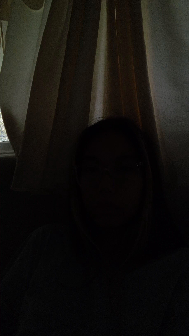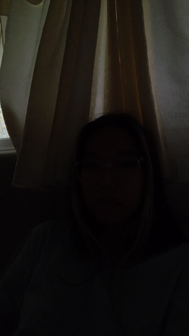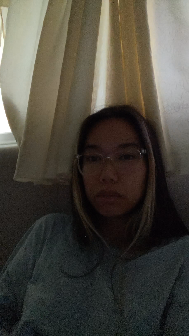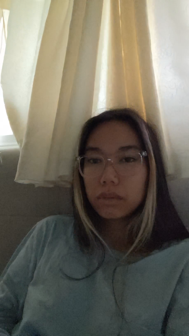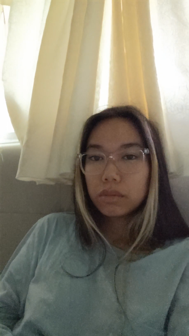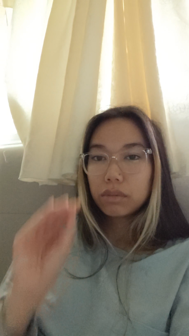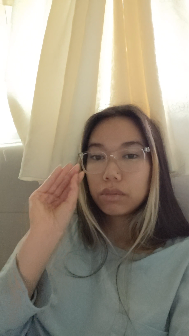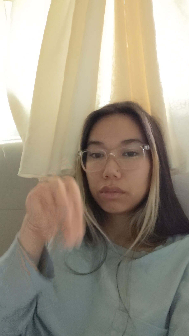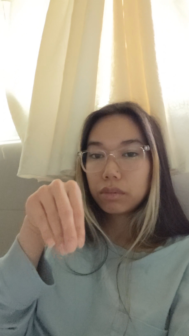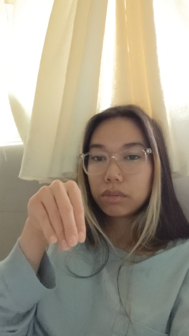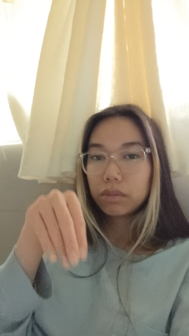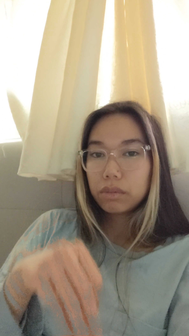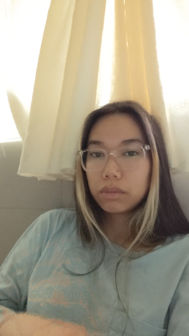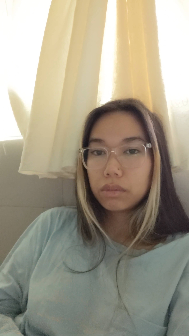put